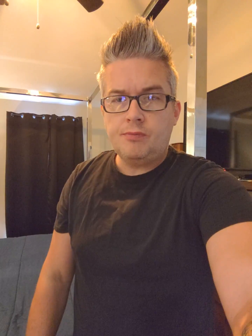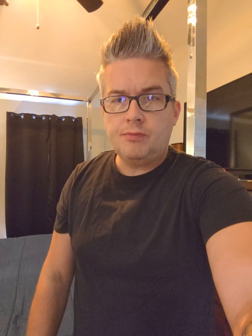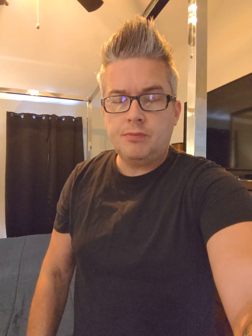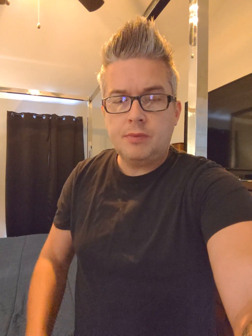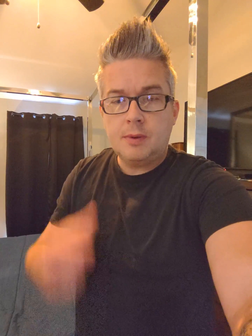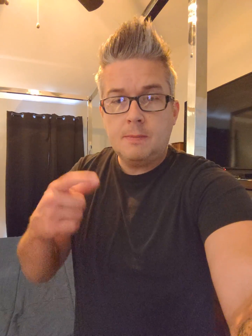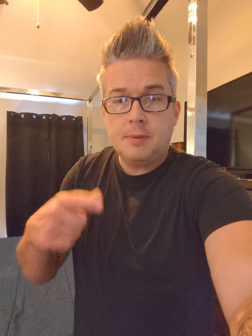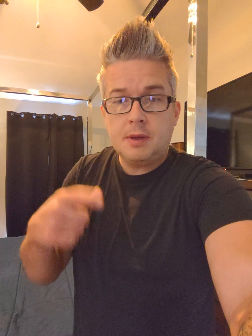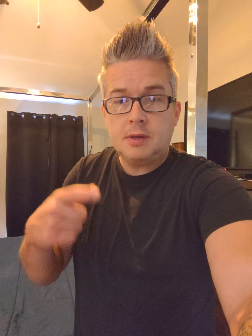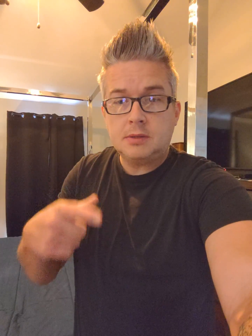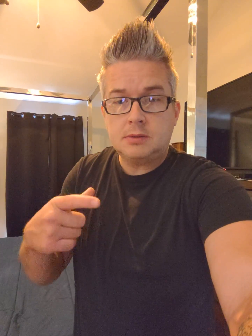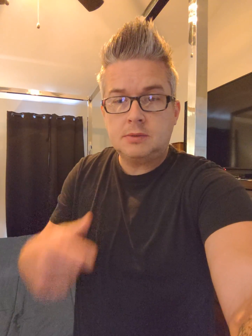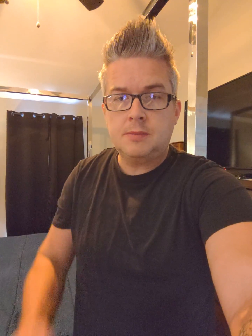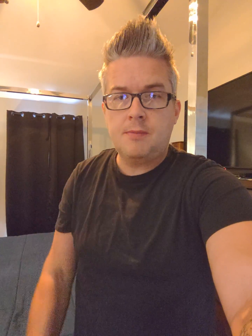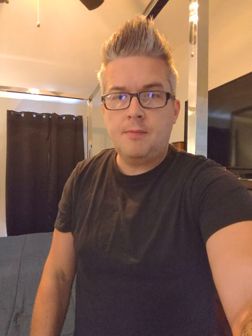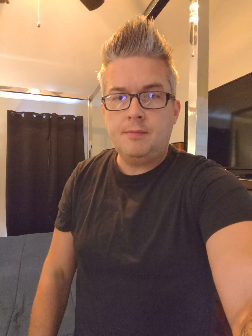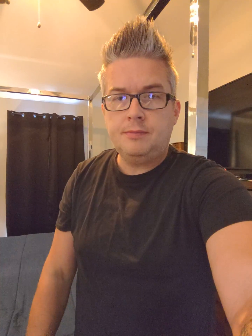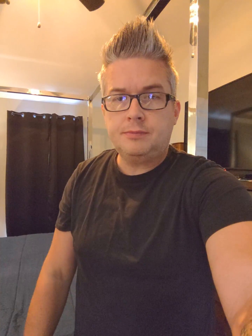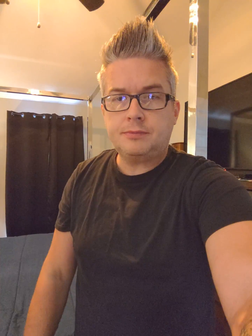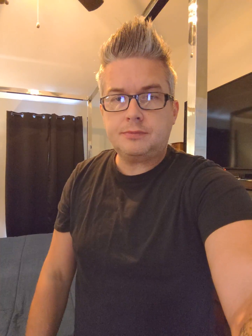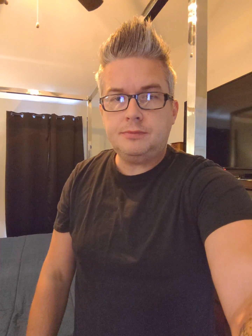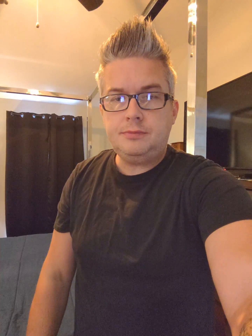plate